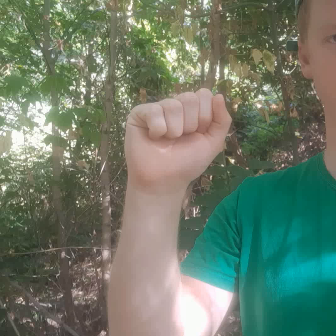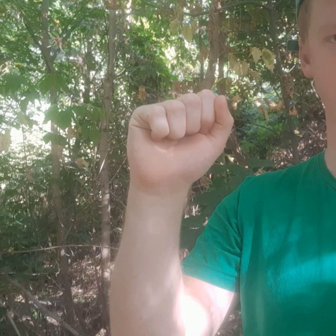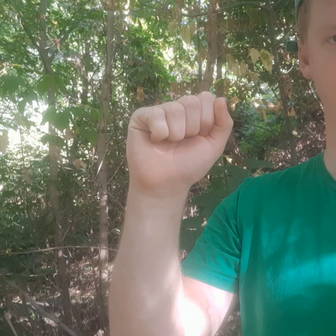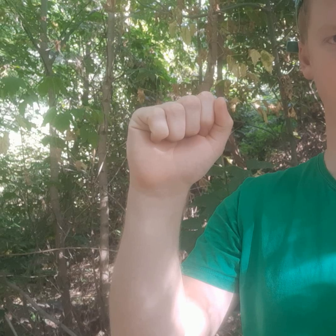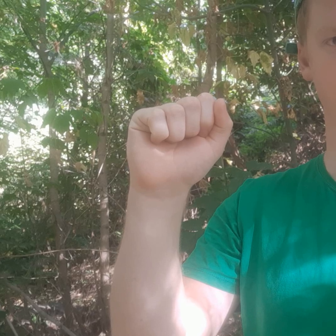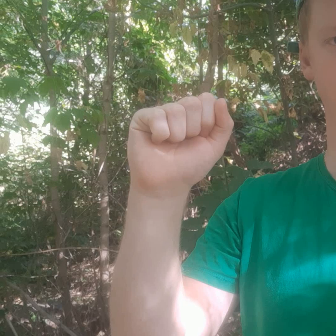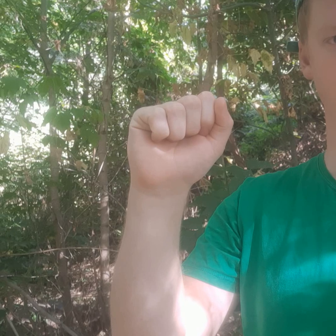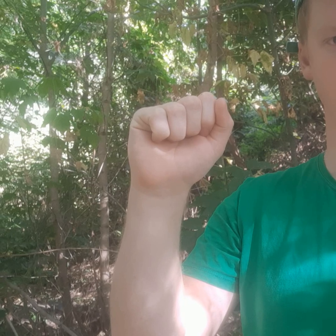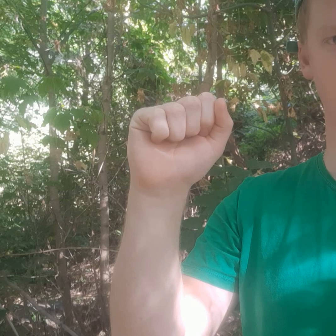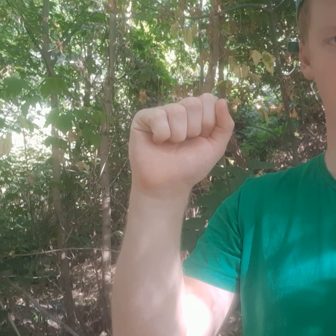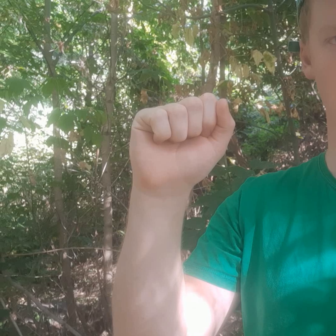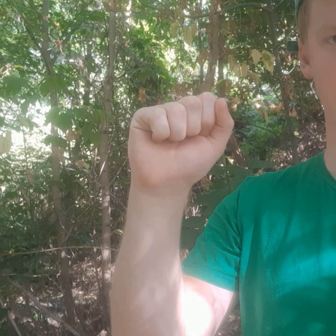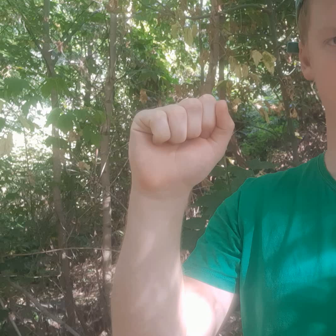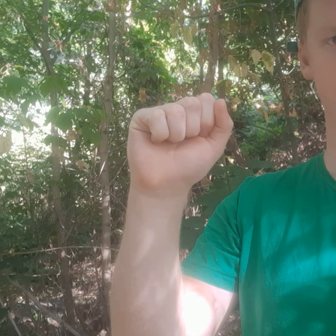А